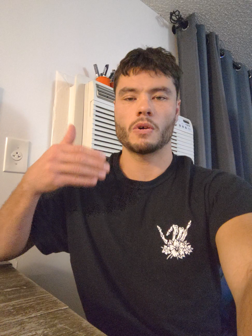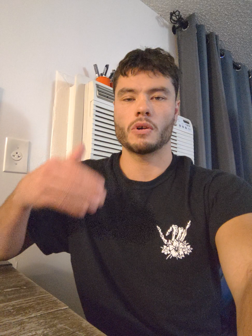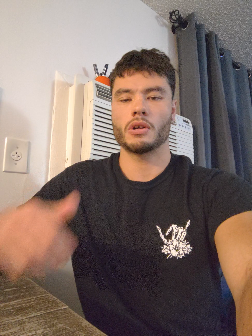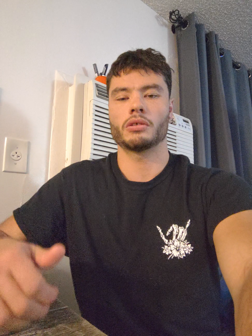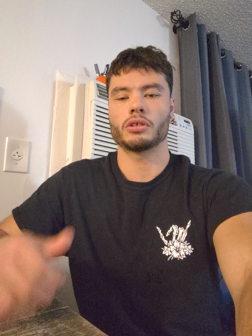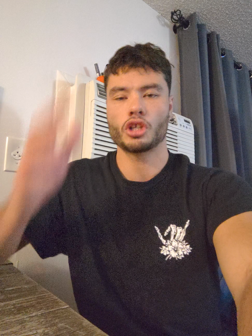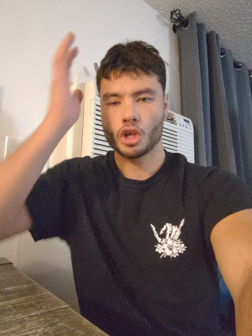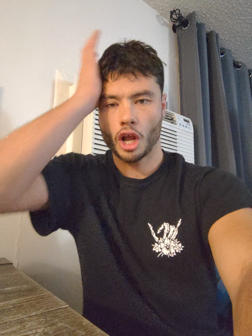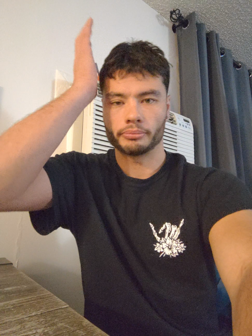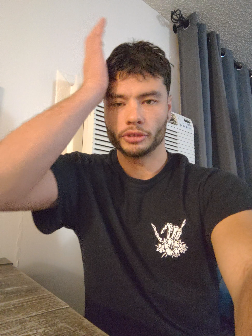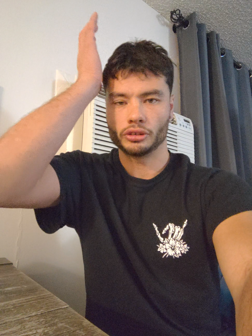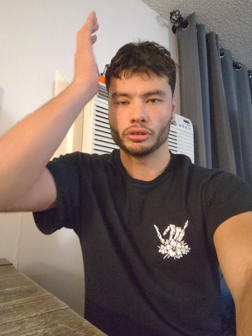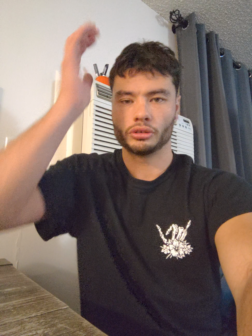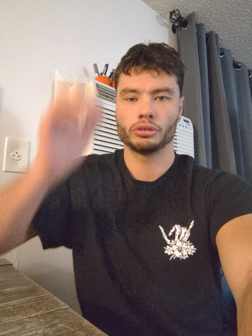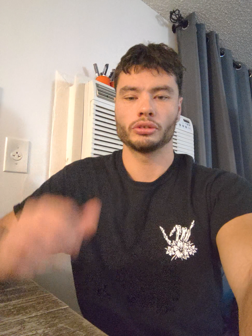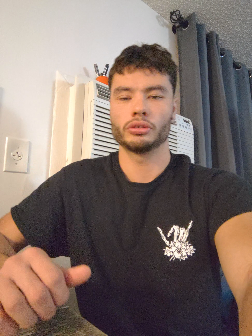garbage